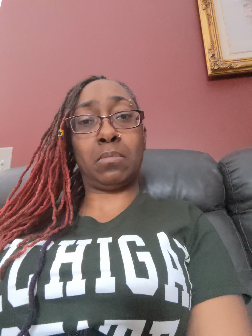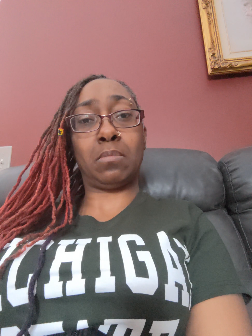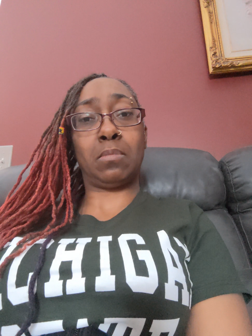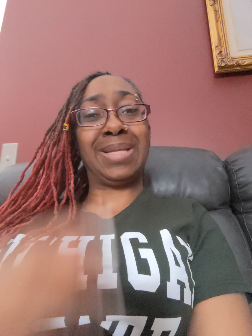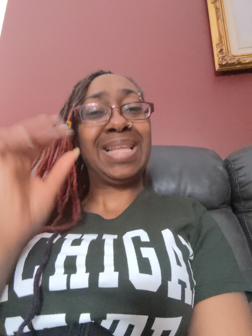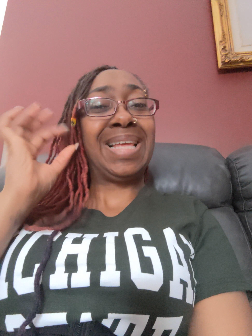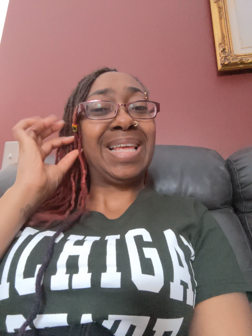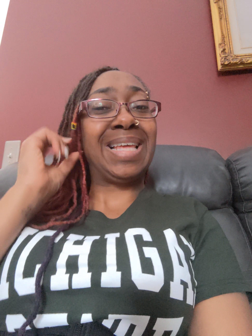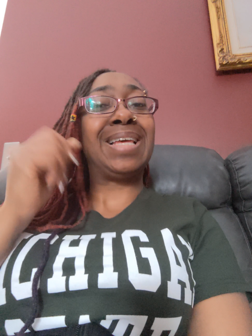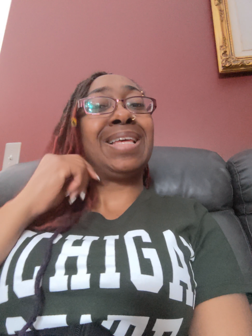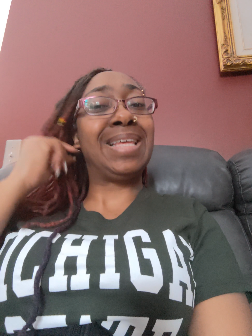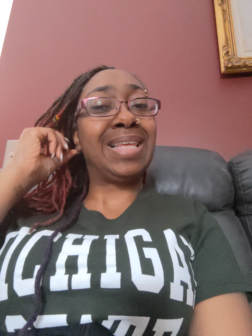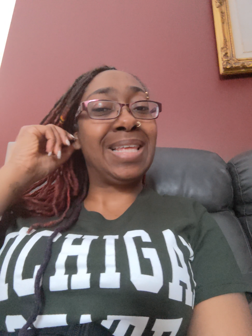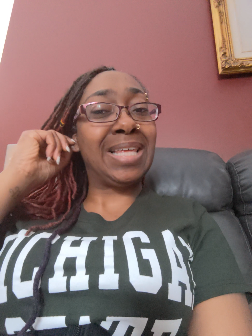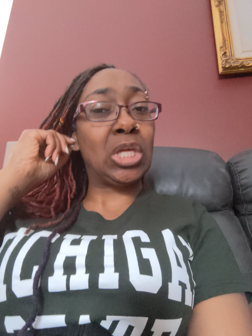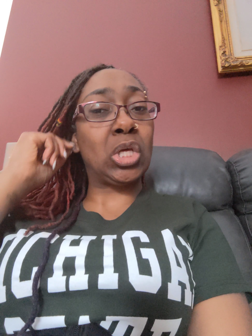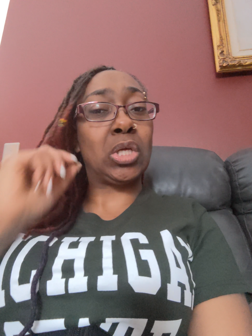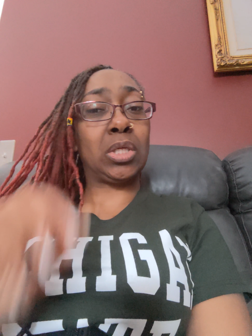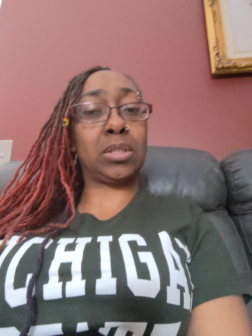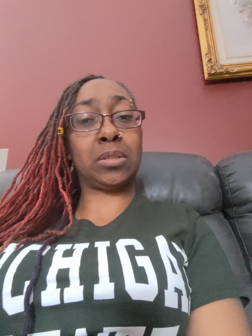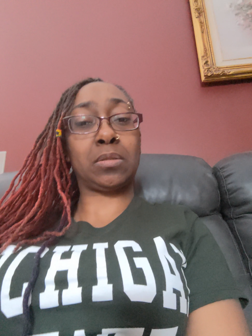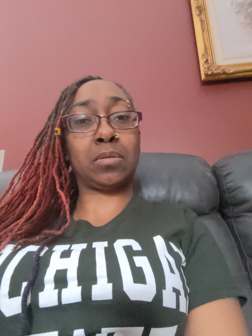ear